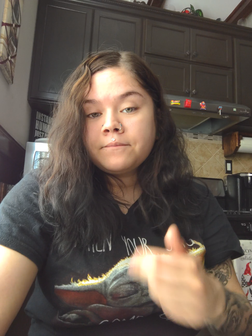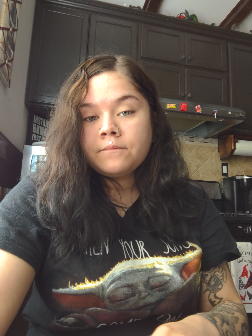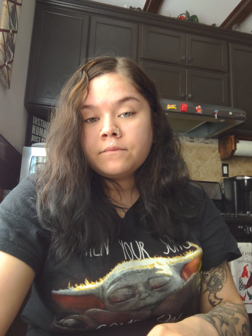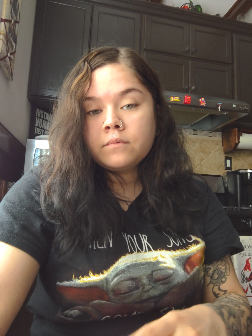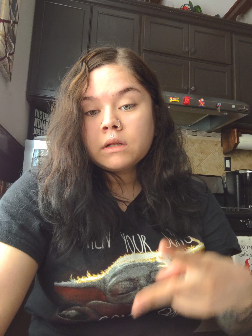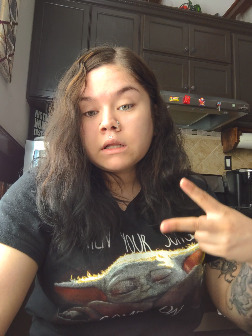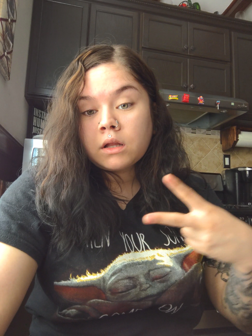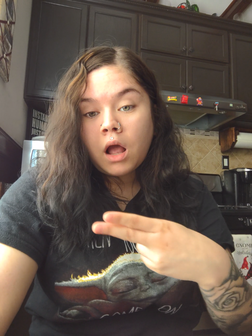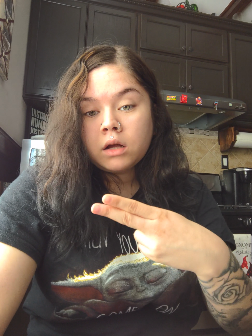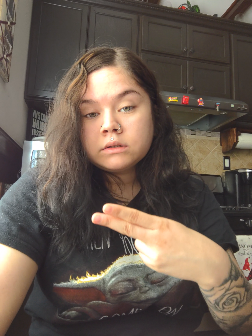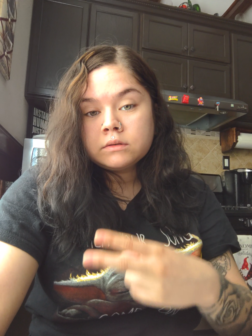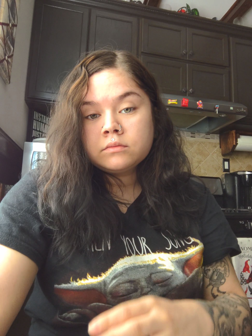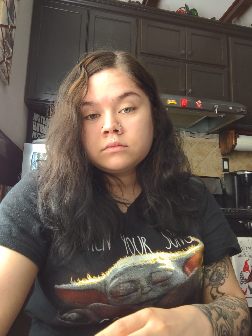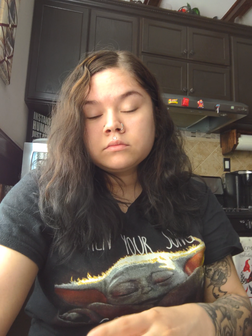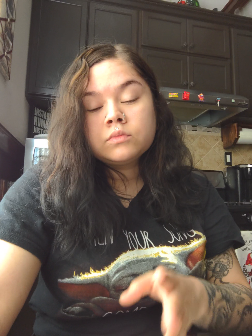cut